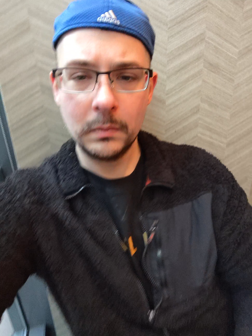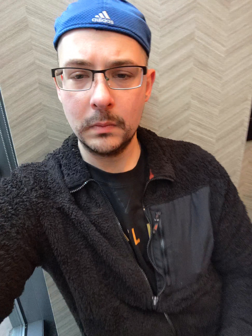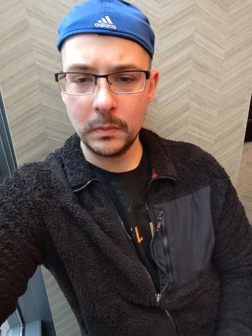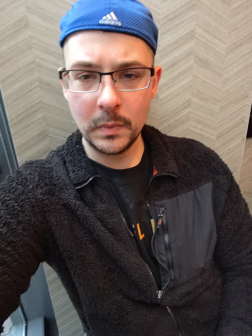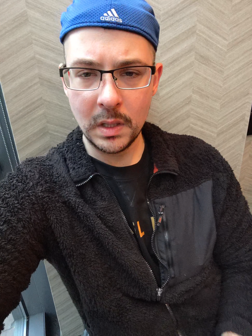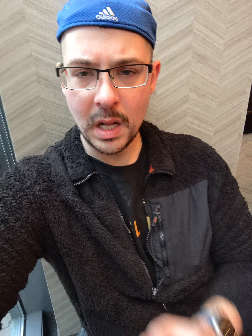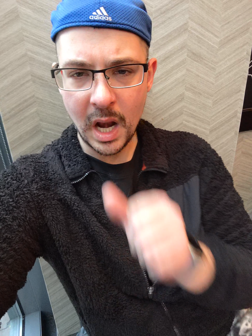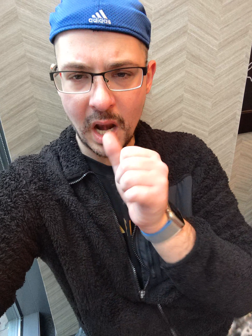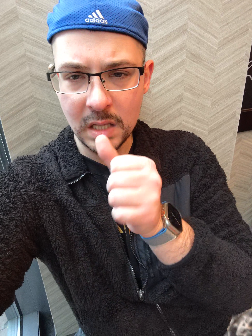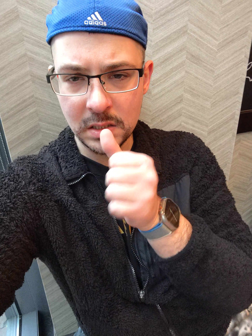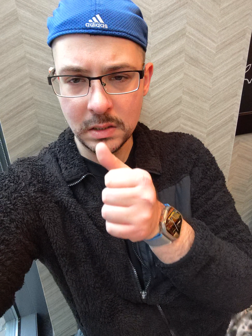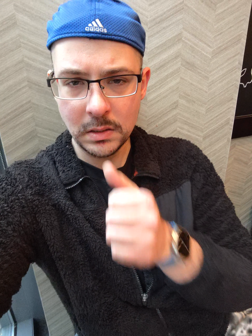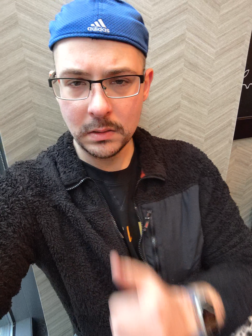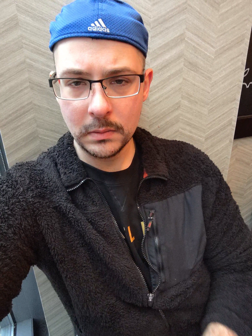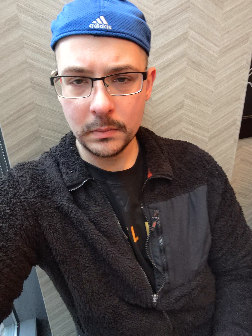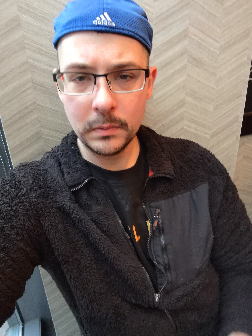nuts